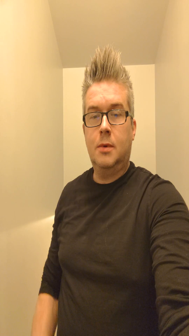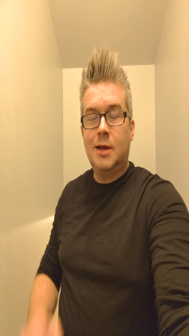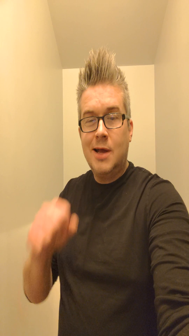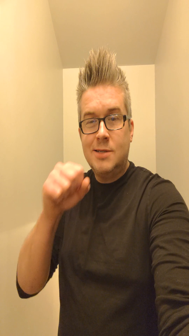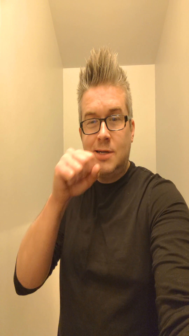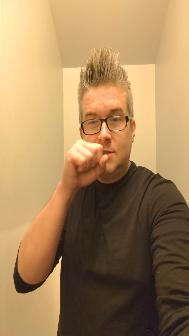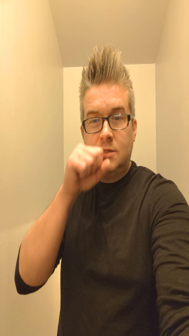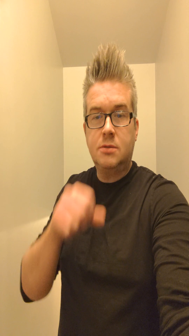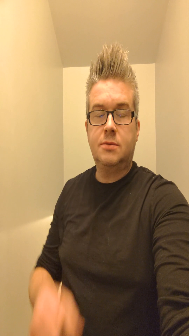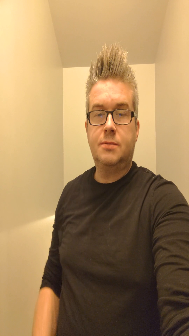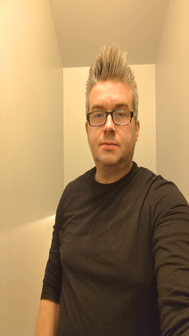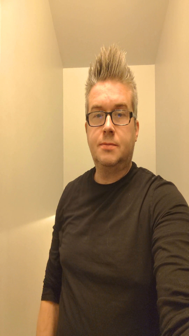carrot